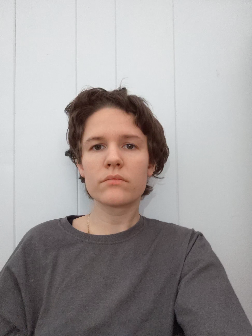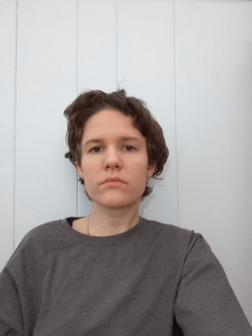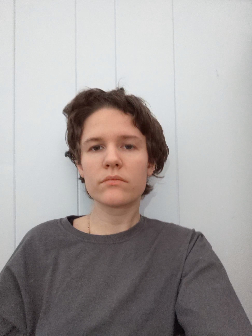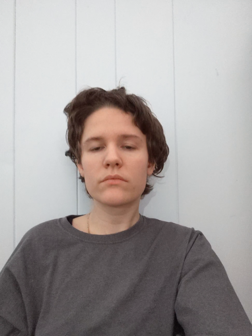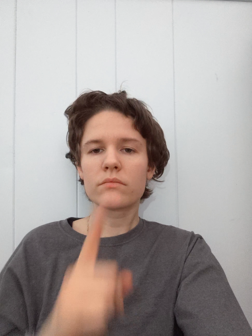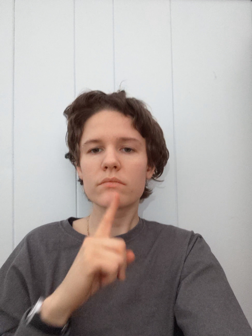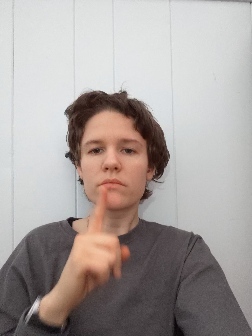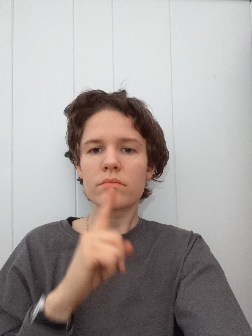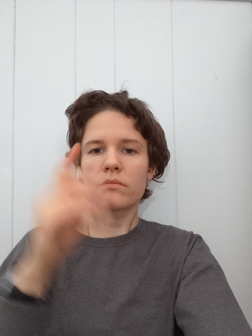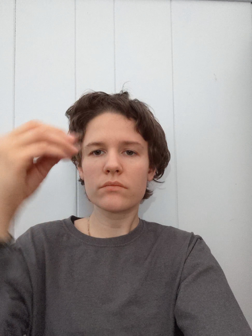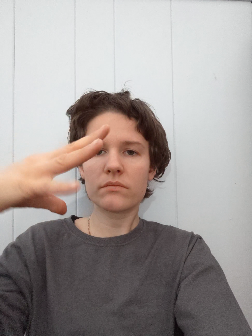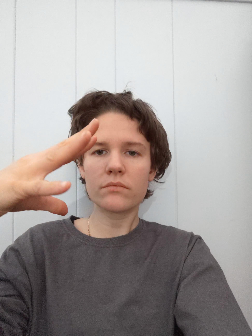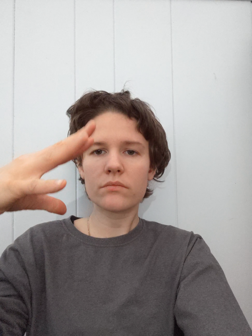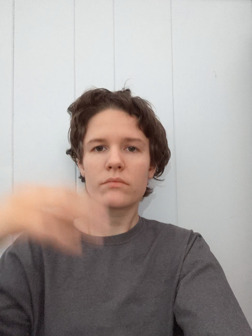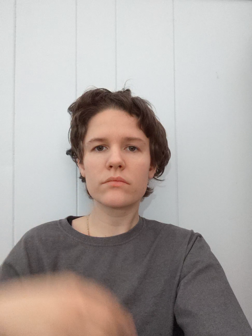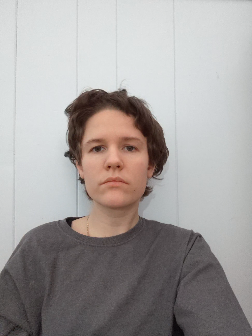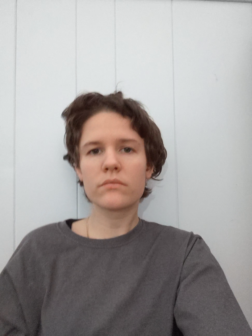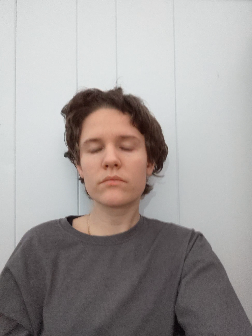lamp